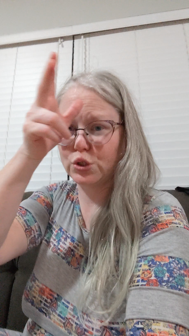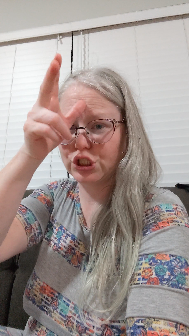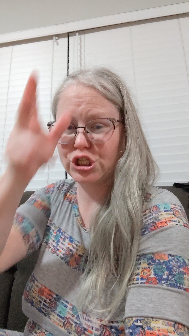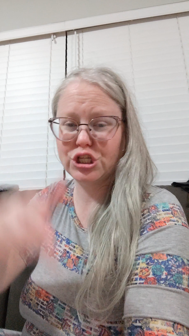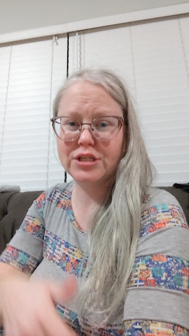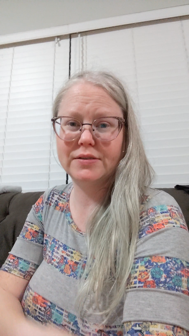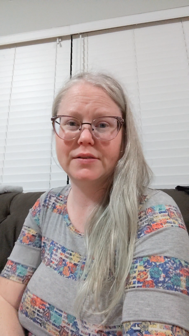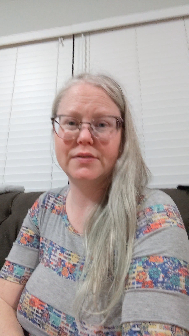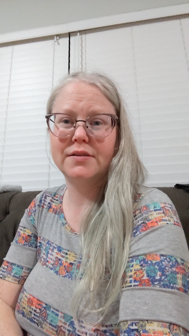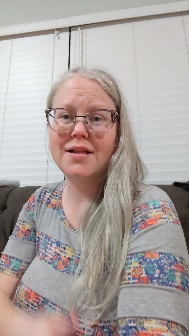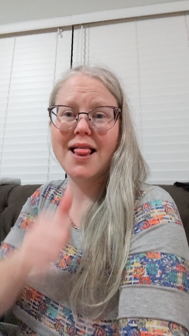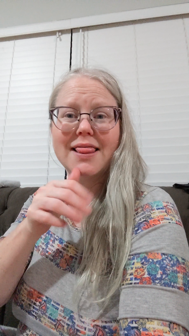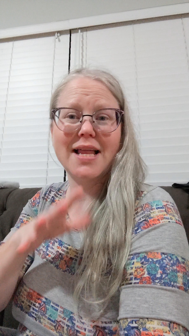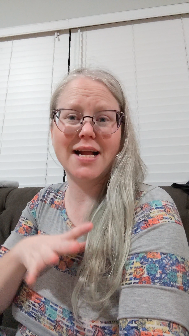lady